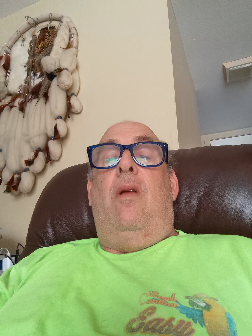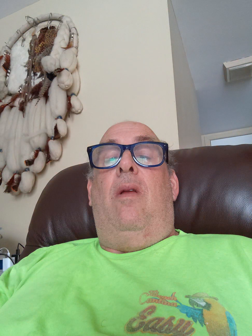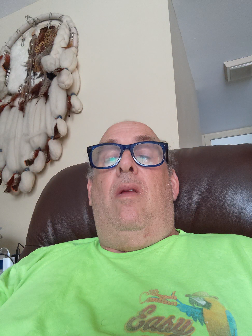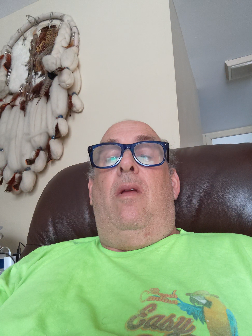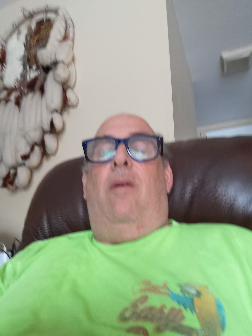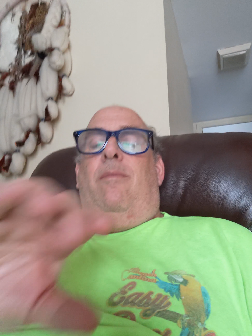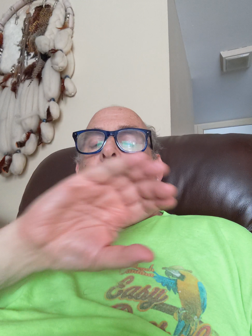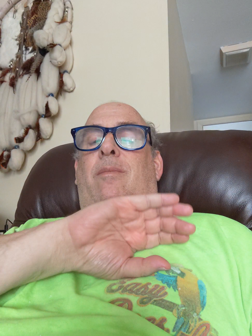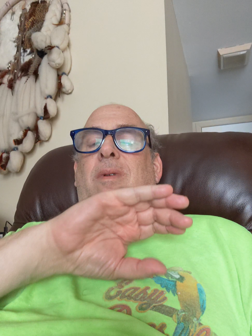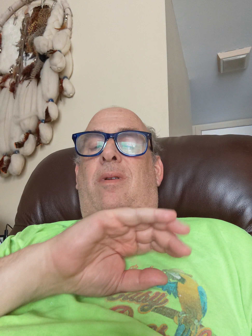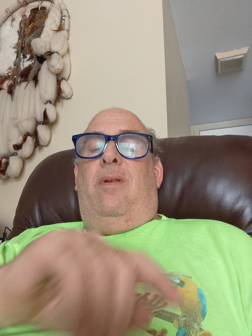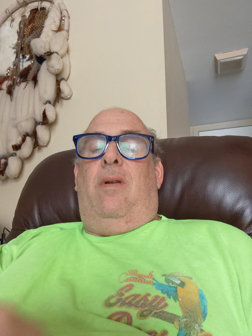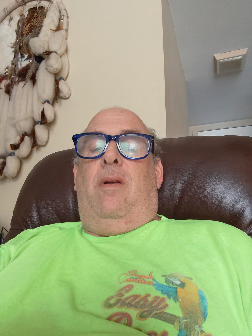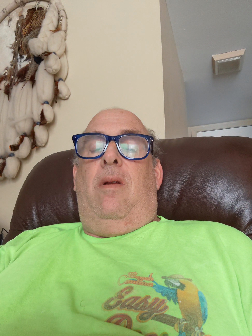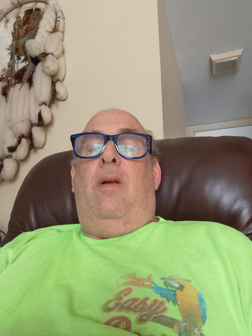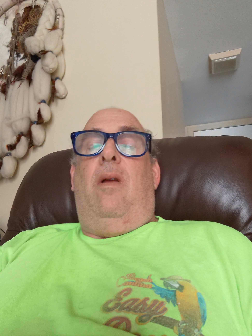police